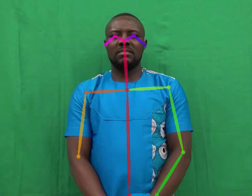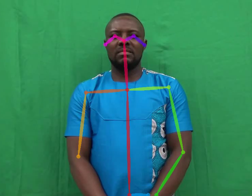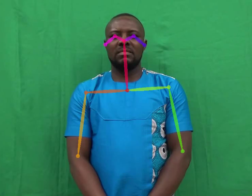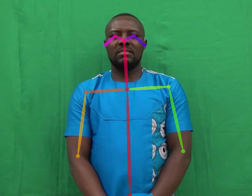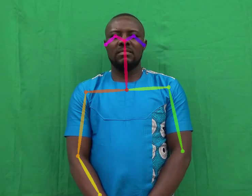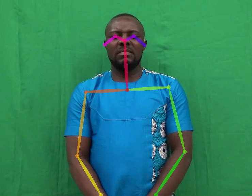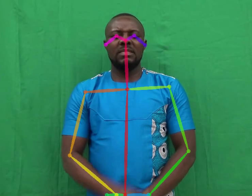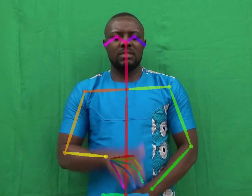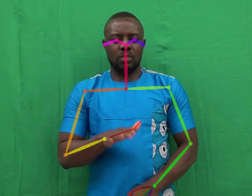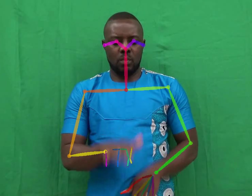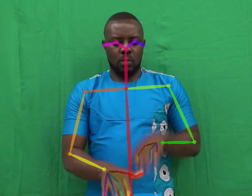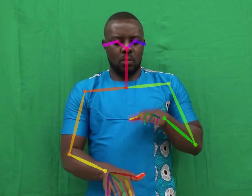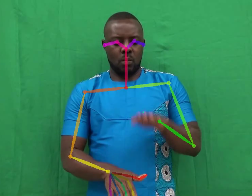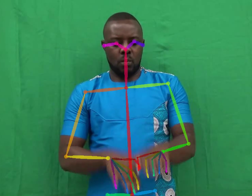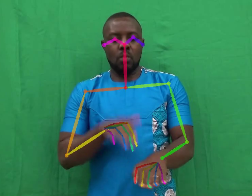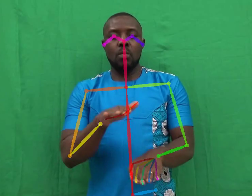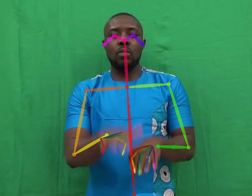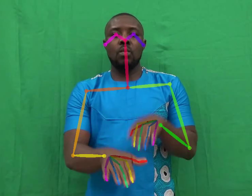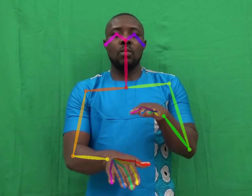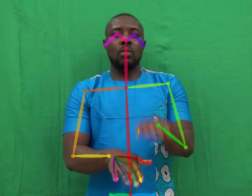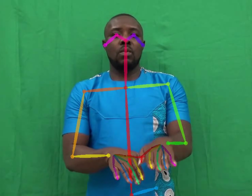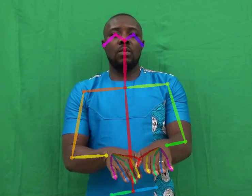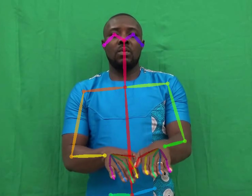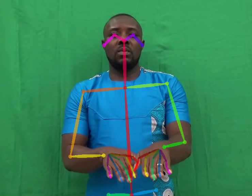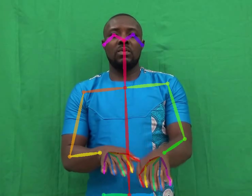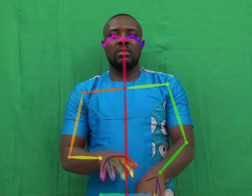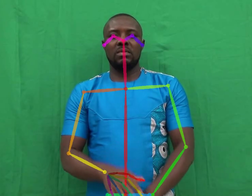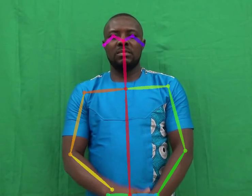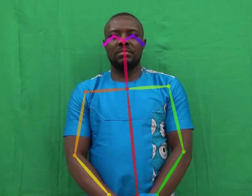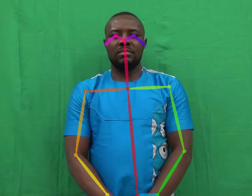walk